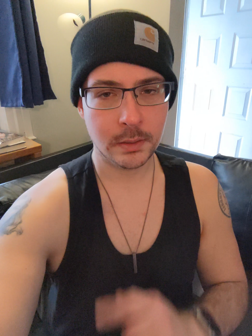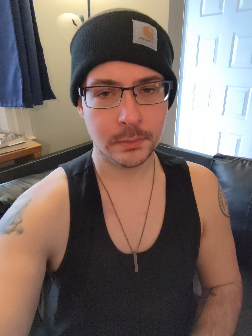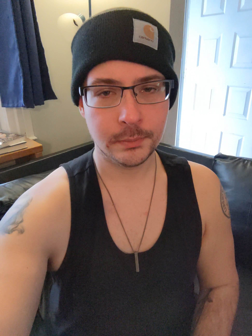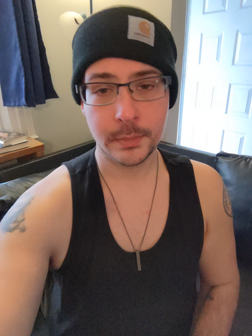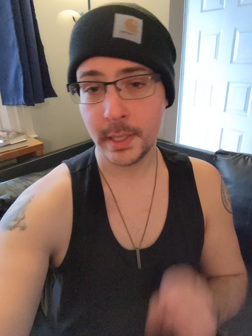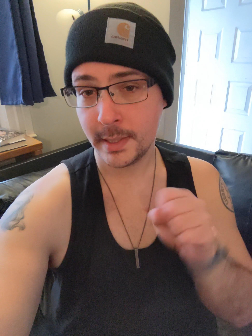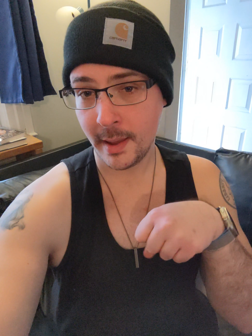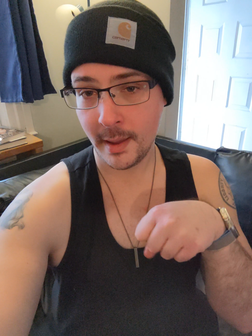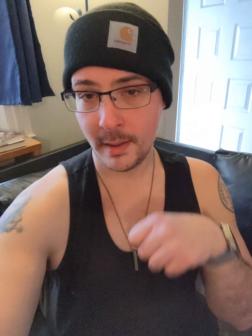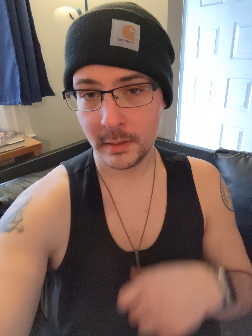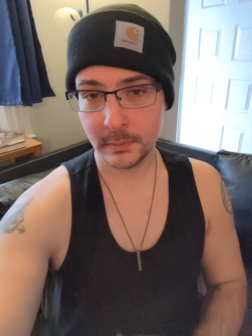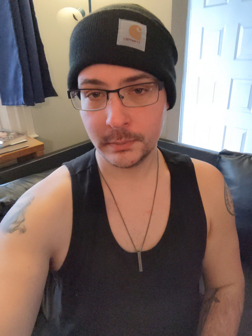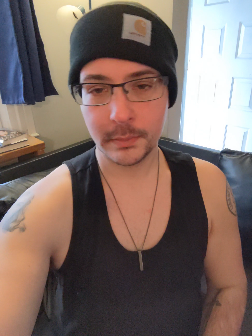can